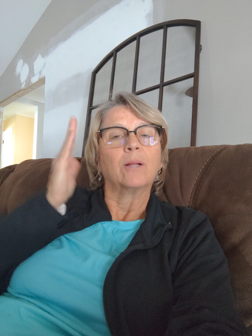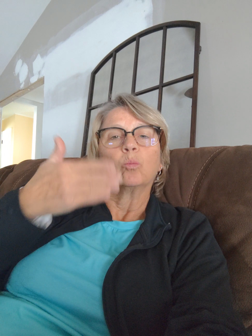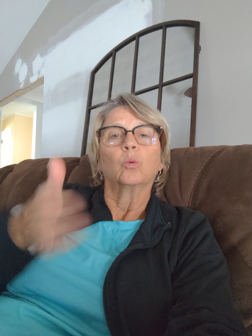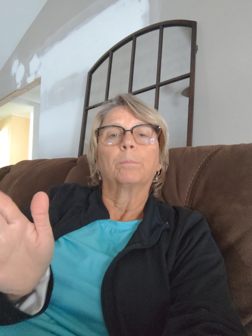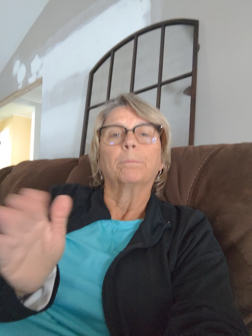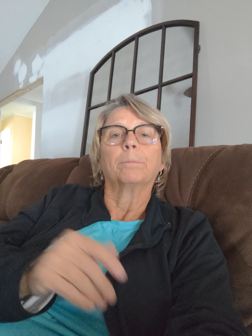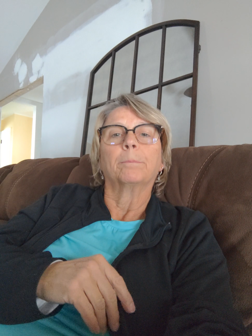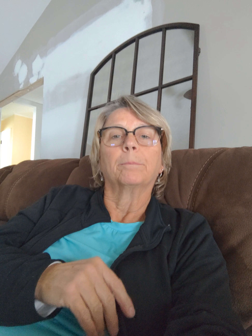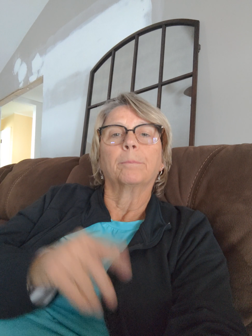bedroom